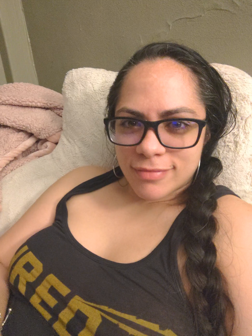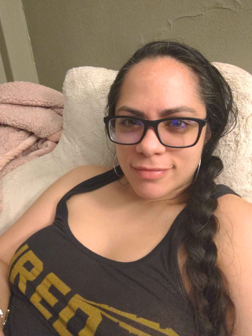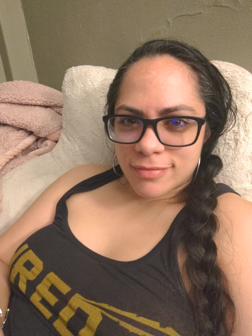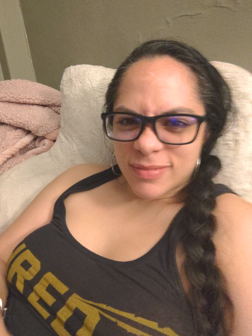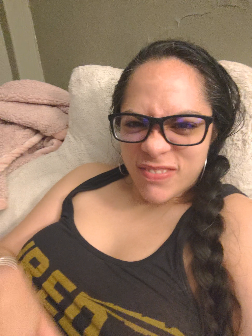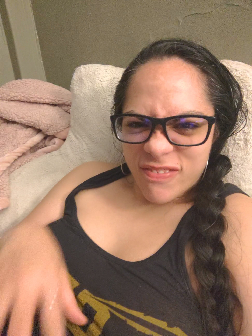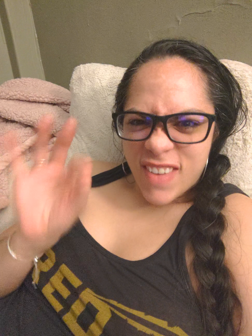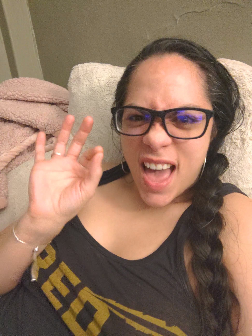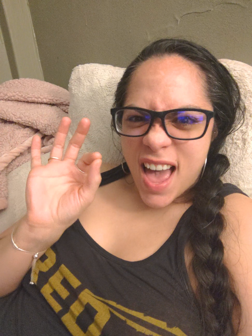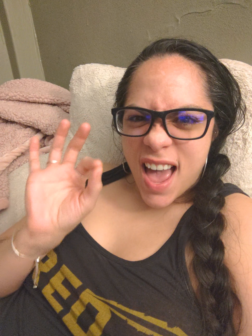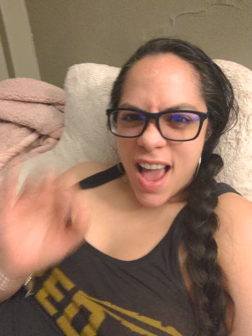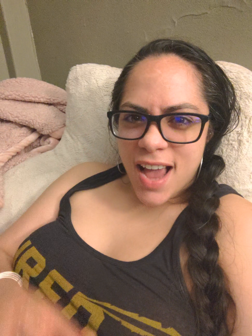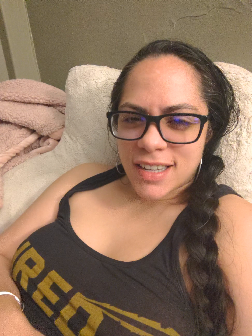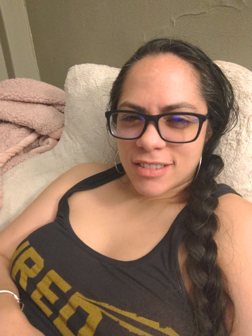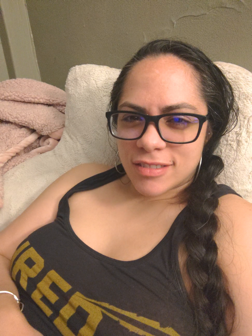find